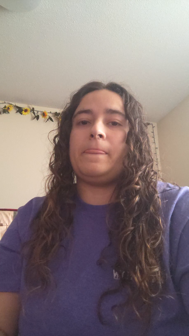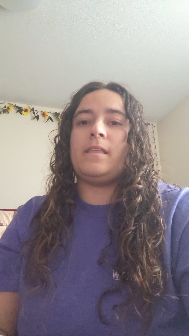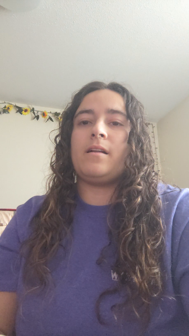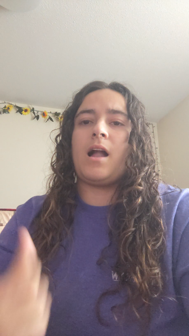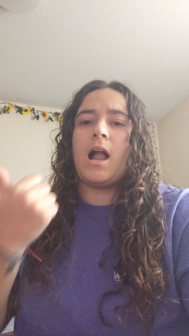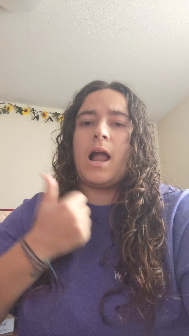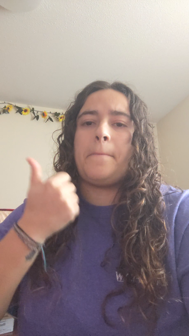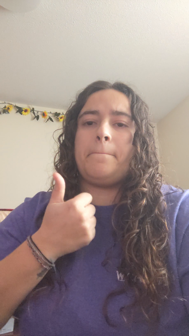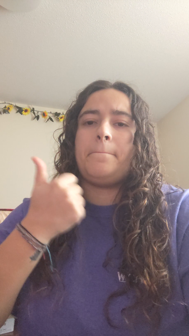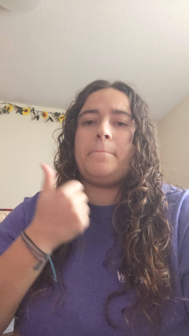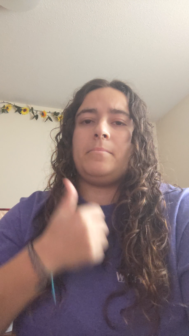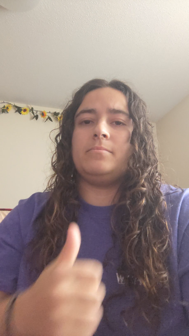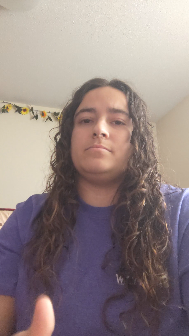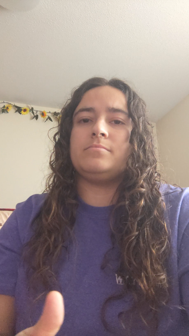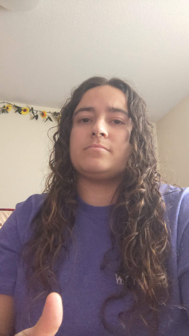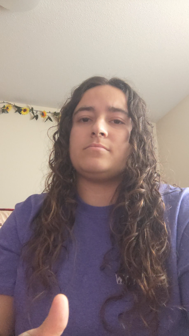help